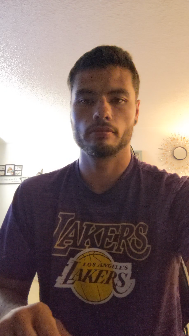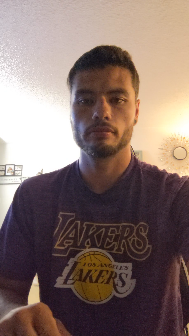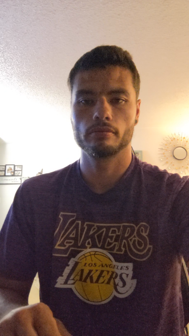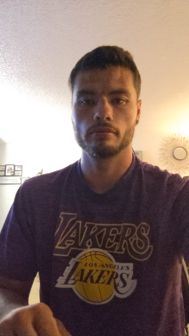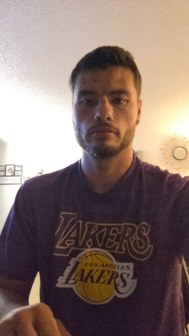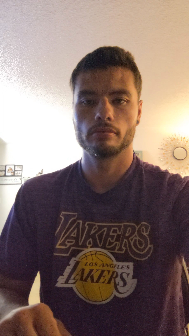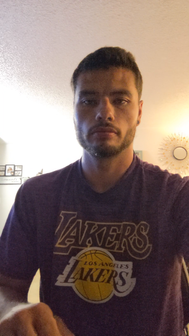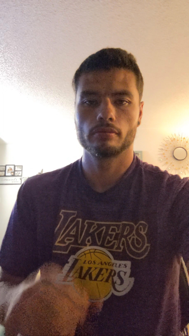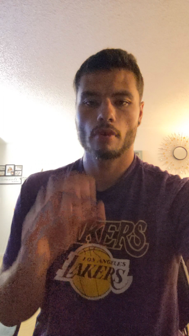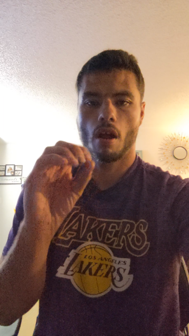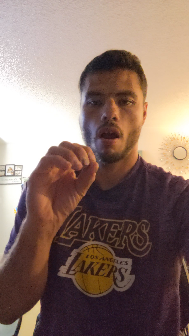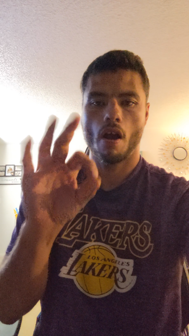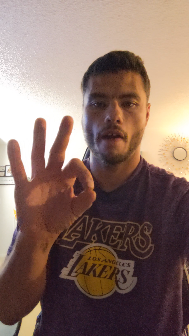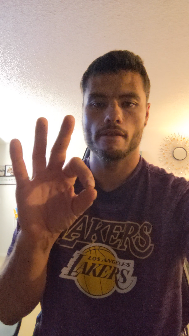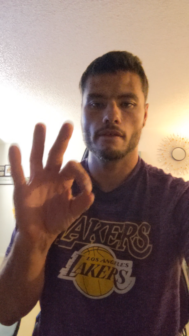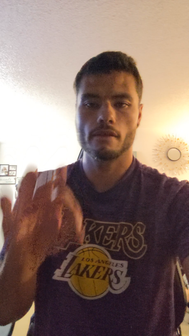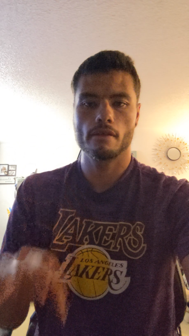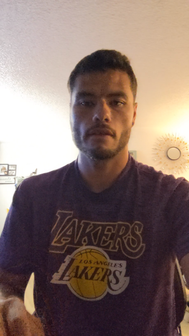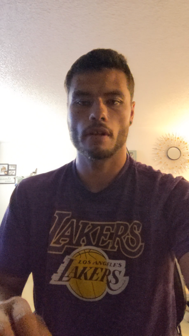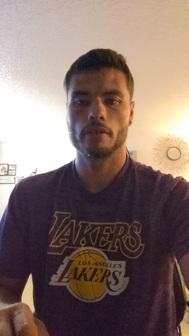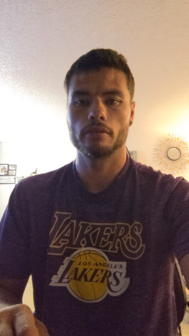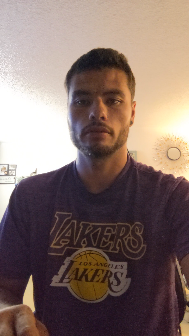of